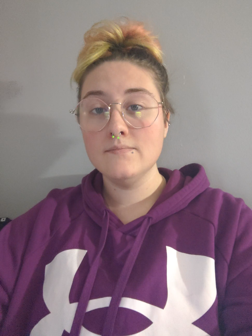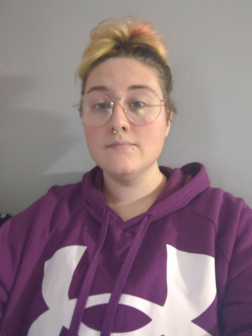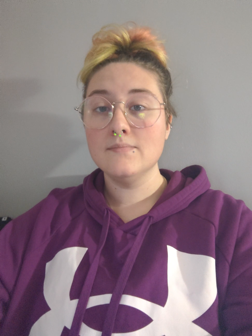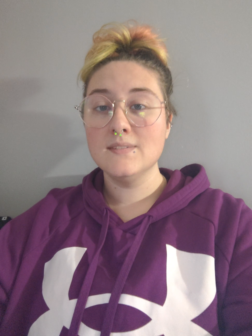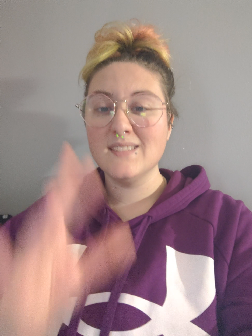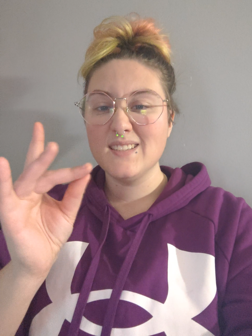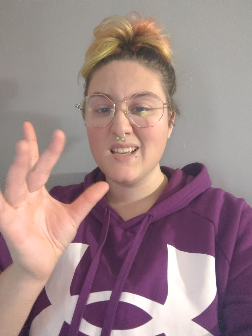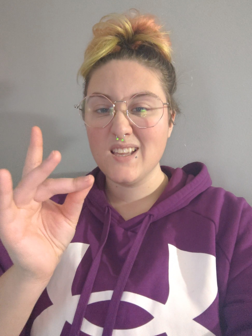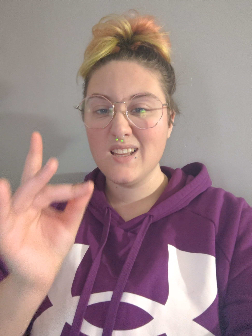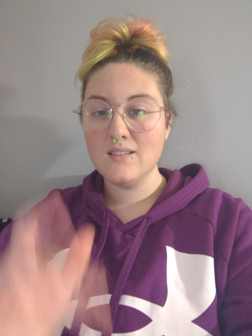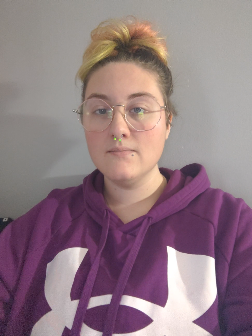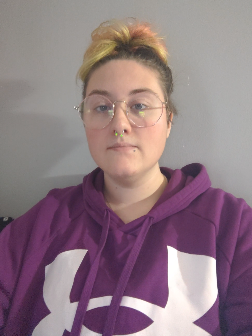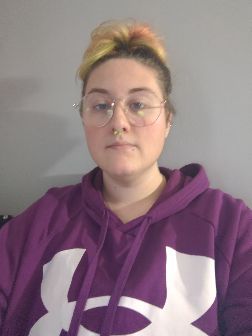sticky